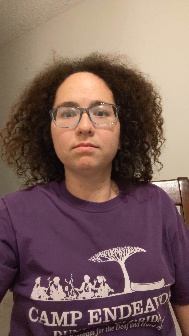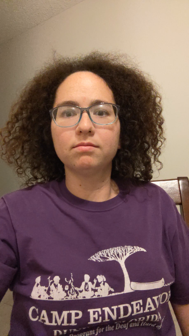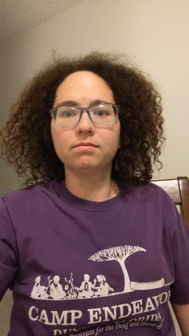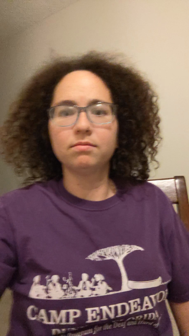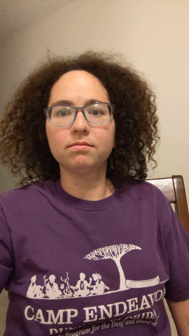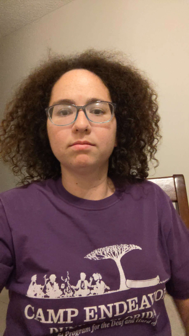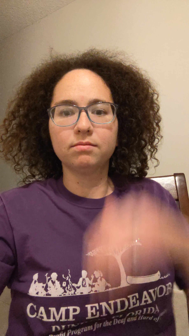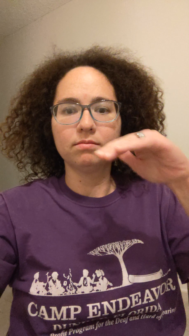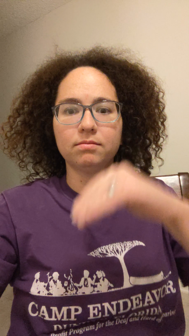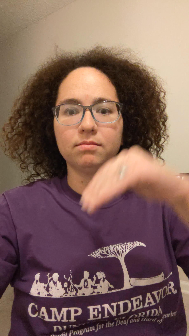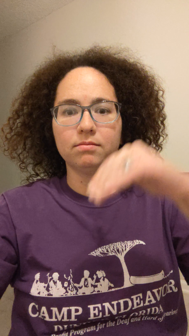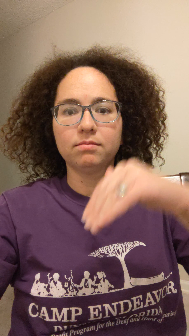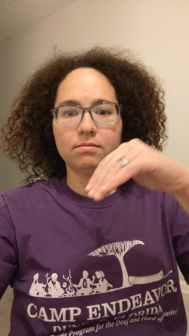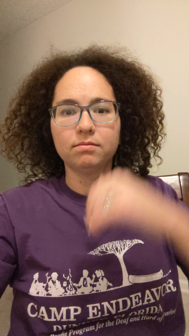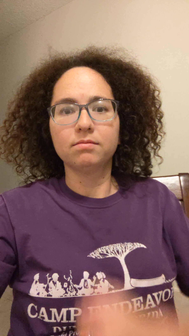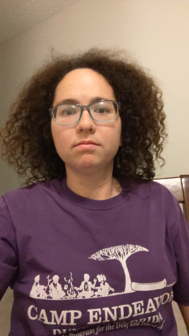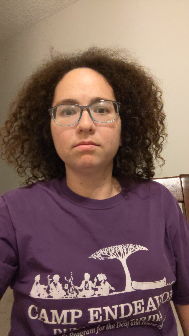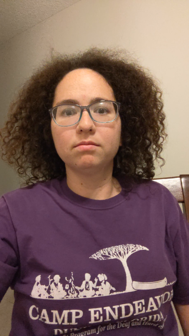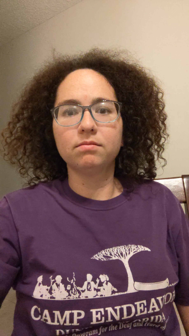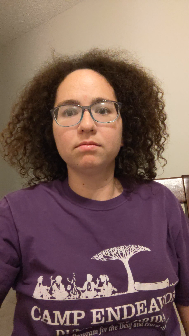doctor